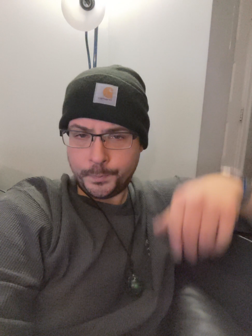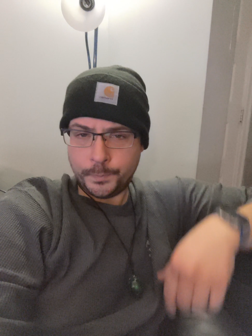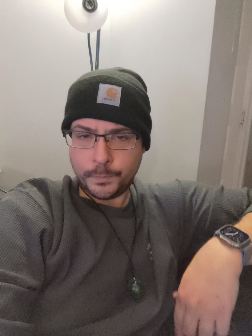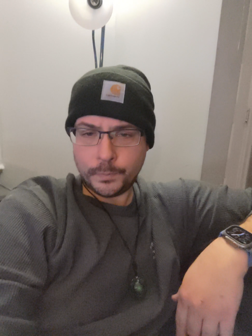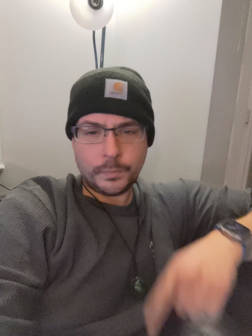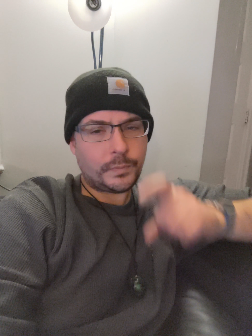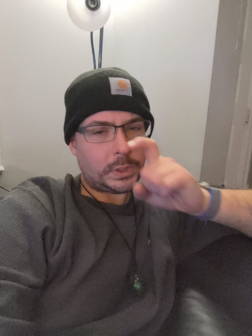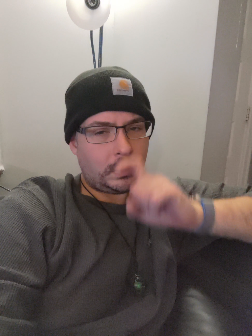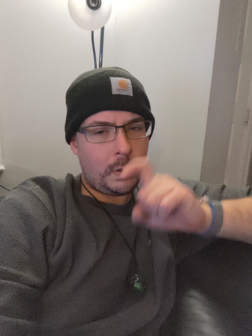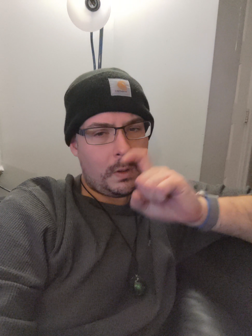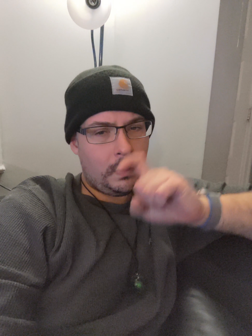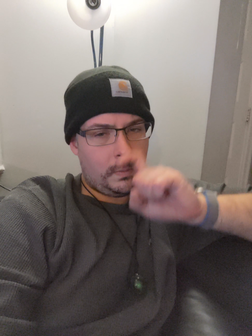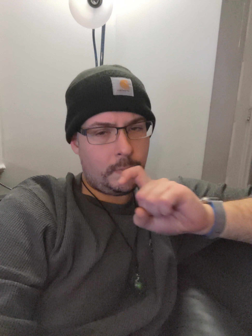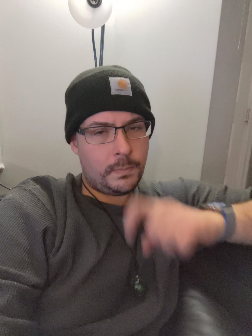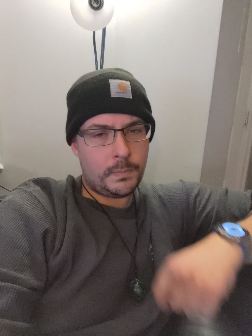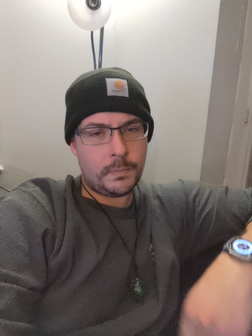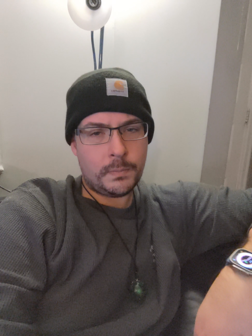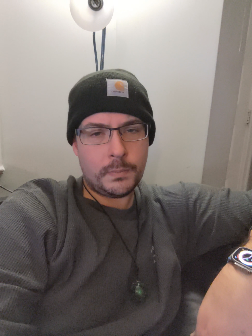doll